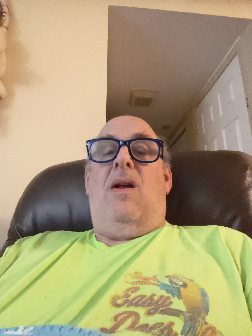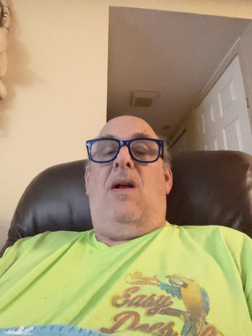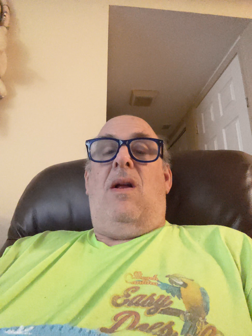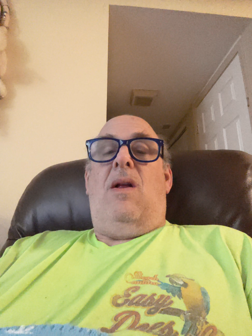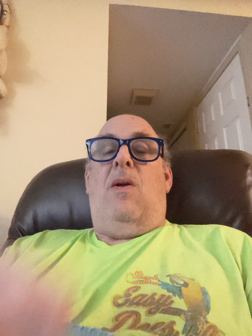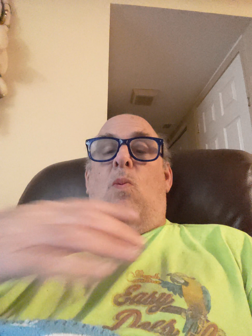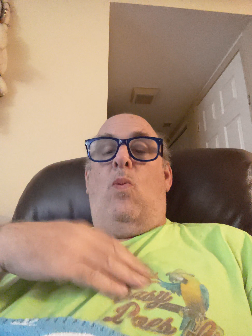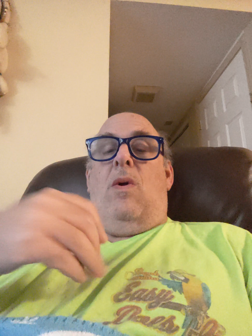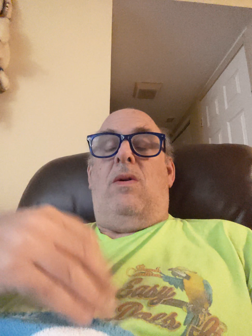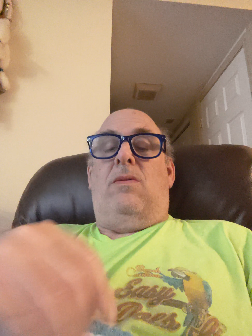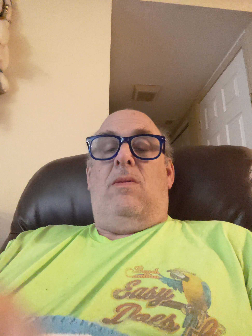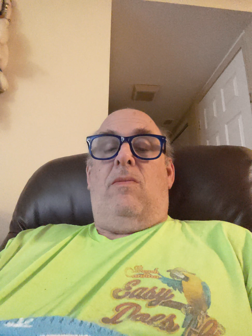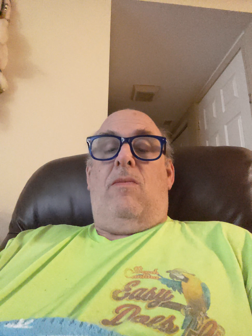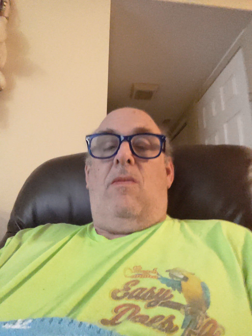white